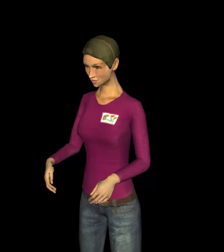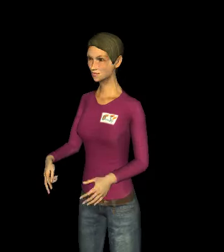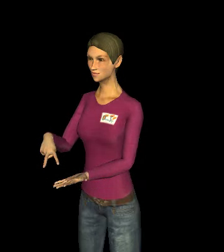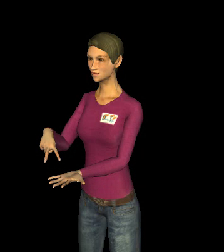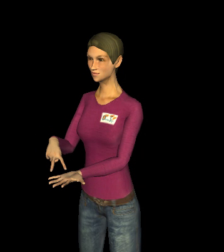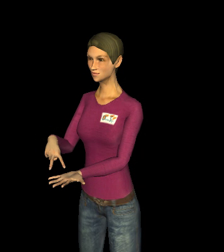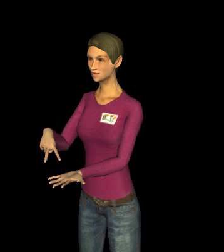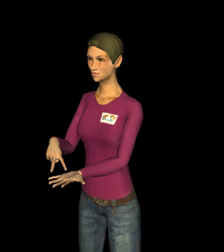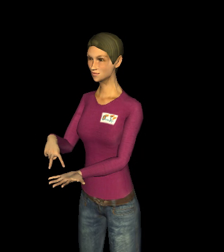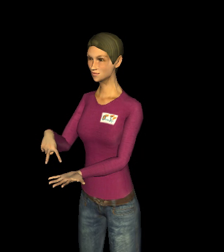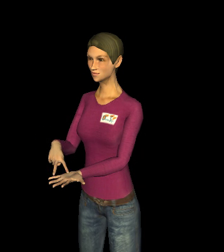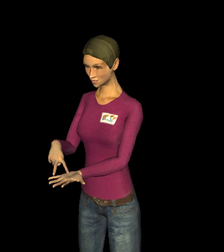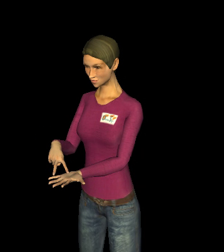شوكة